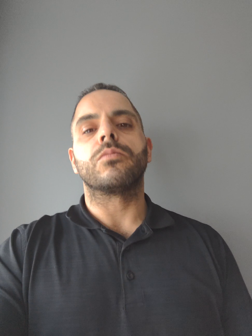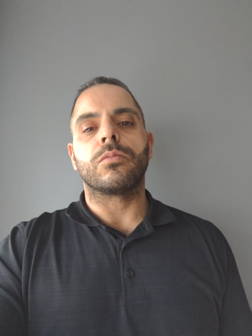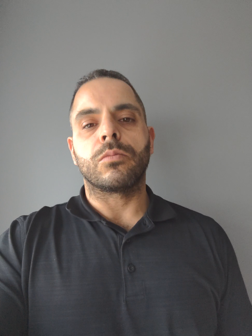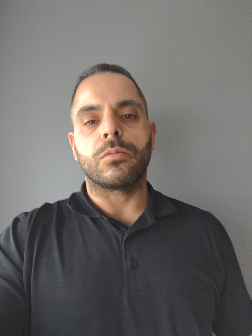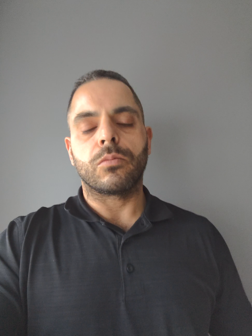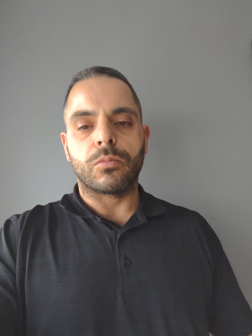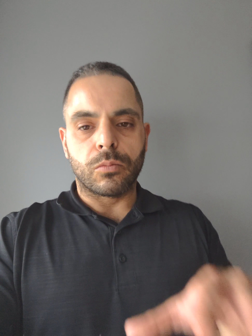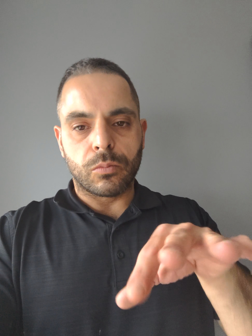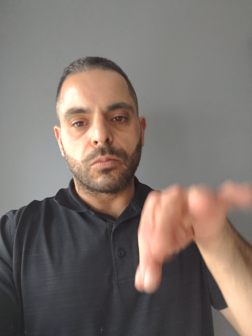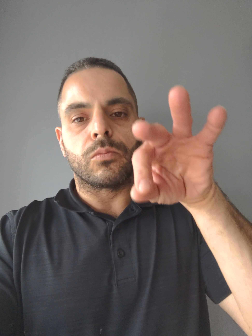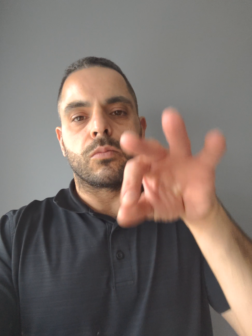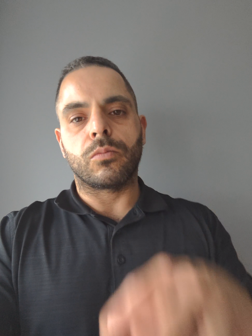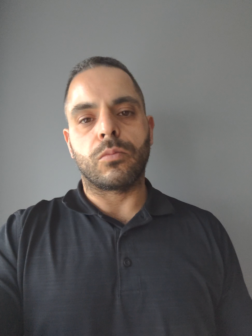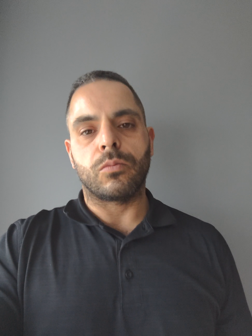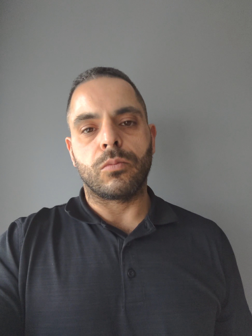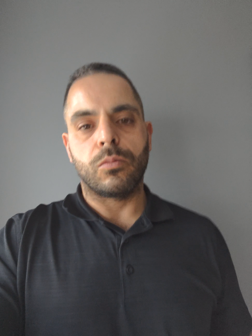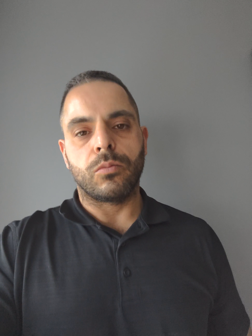find